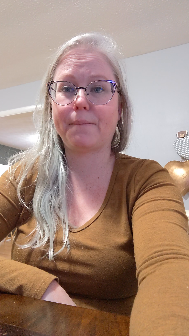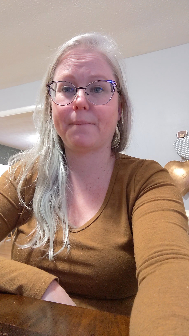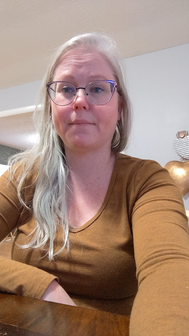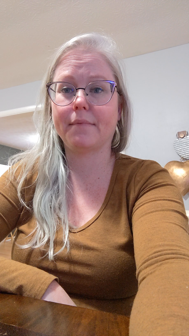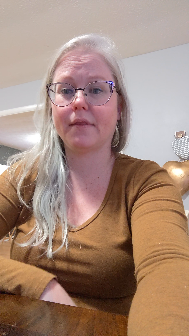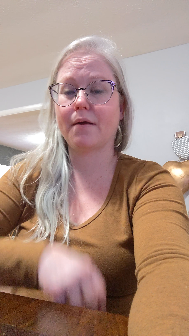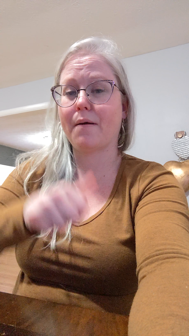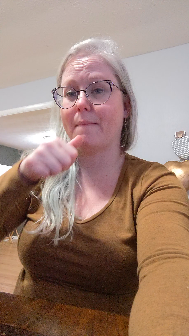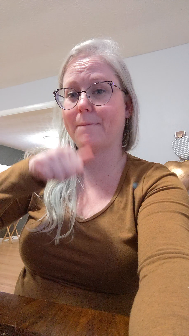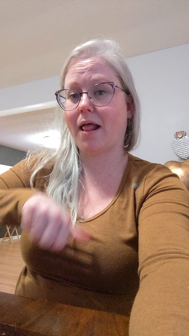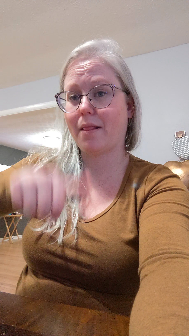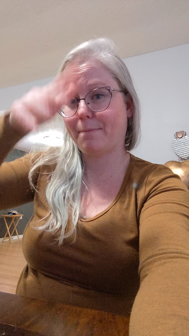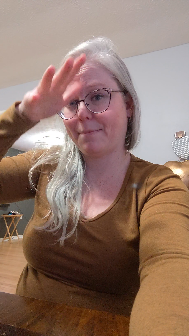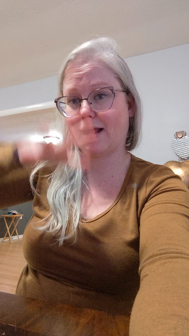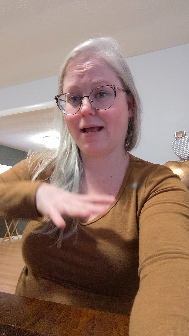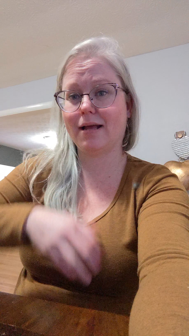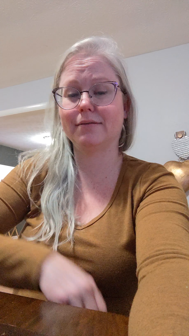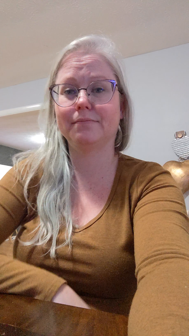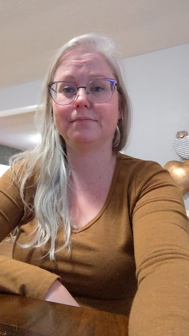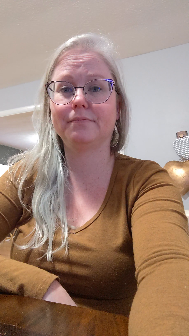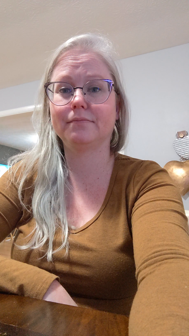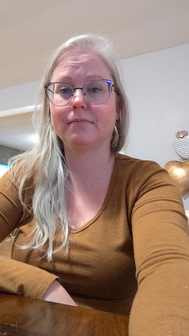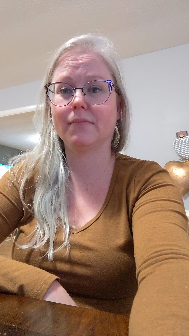mailman